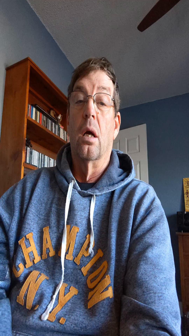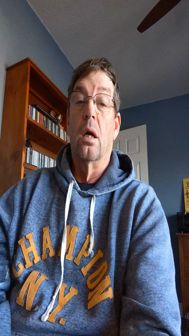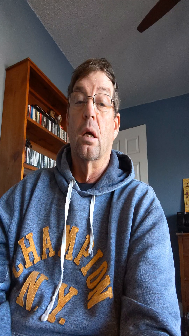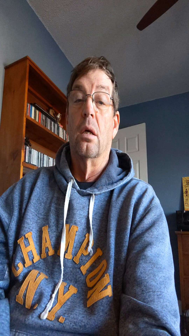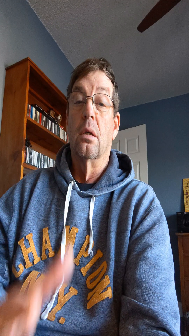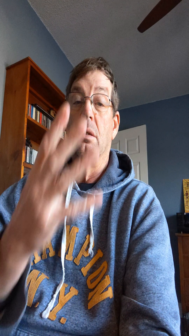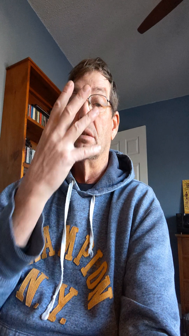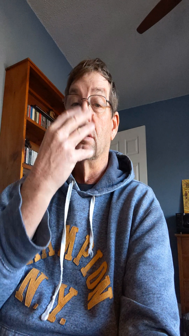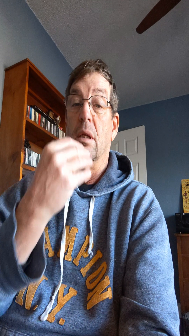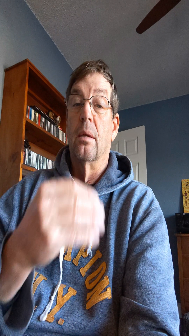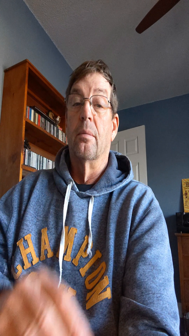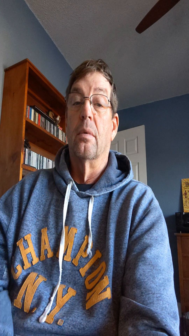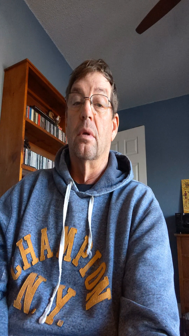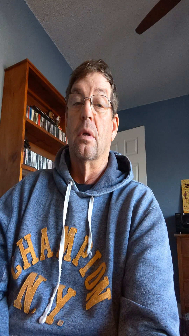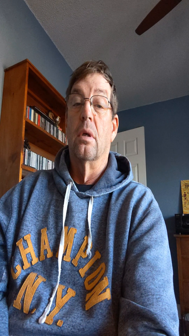sleep